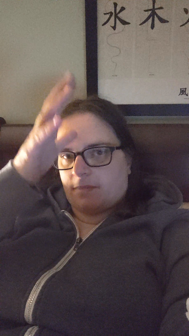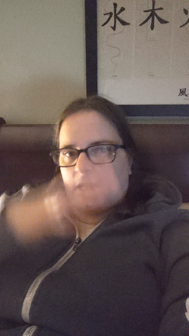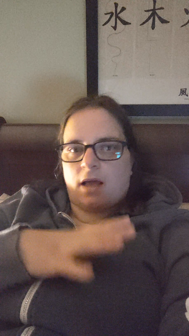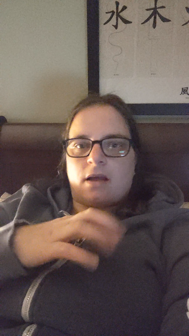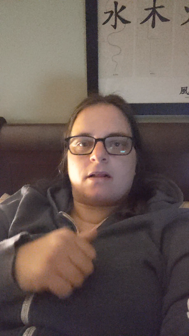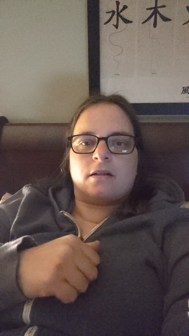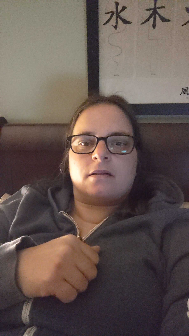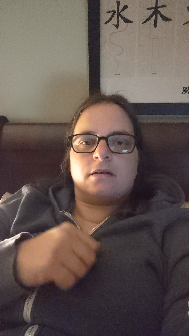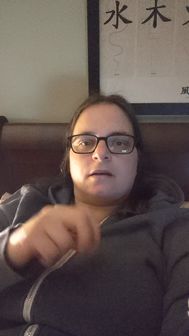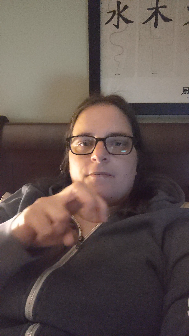bench